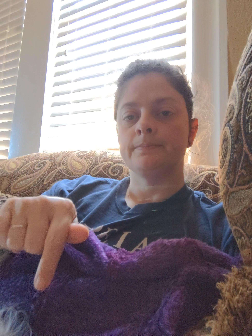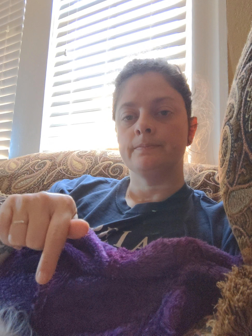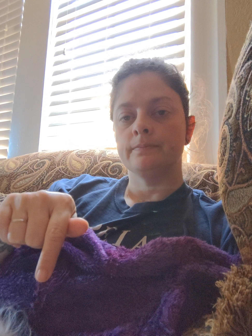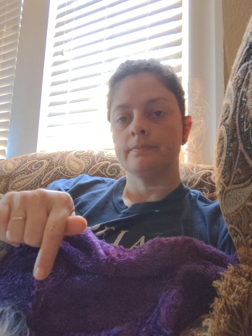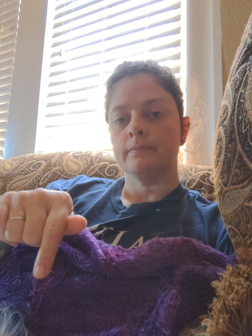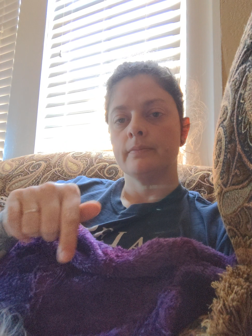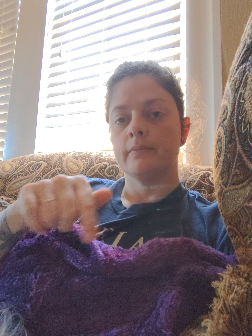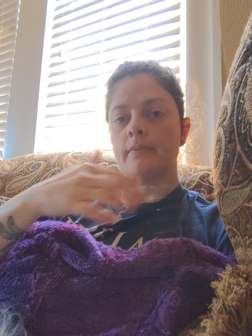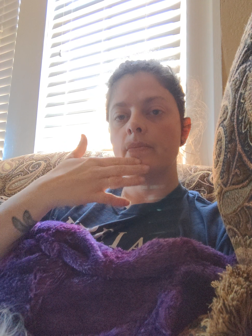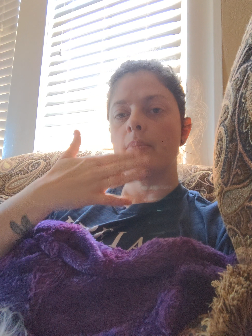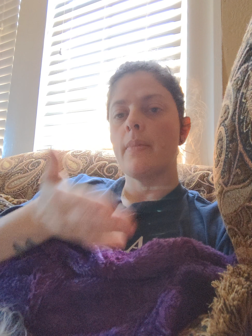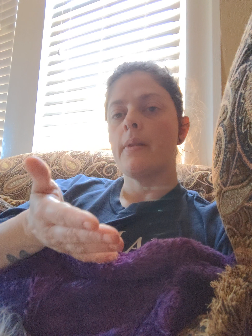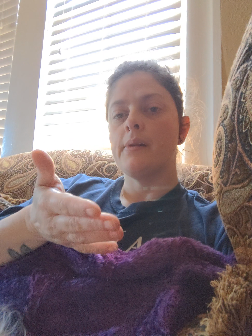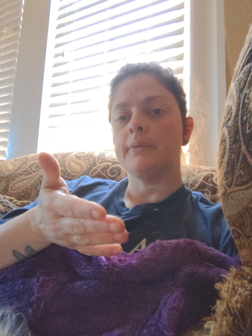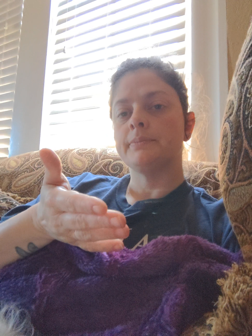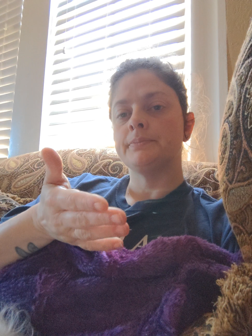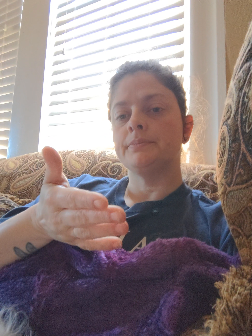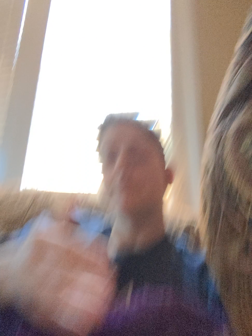thank you